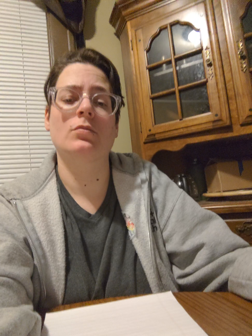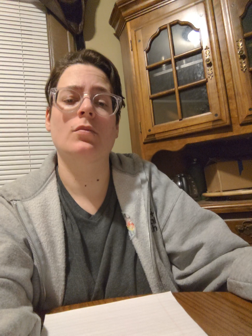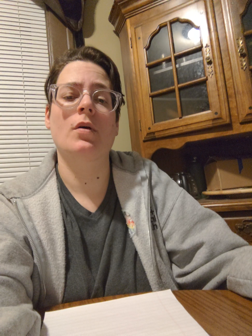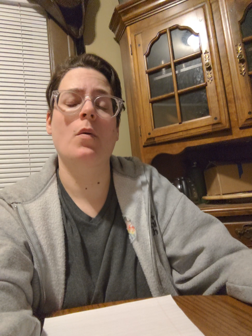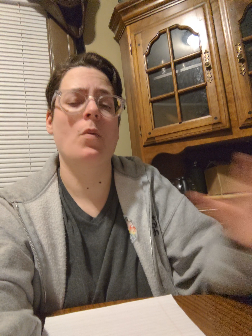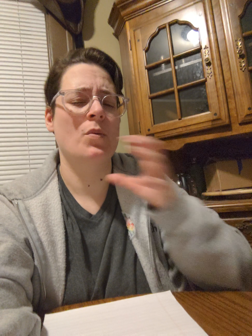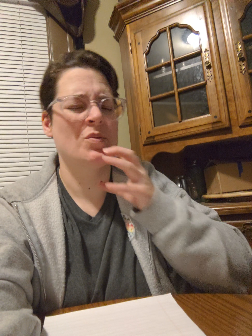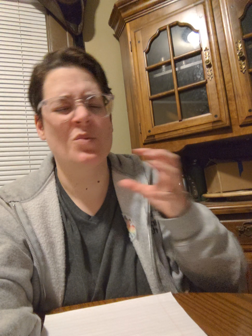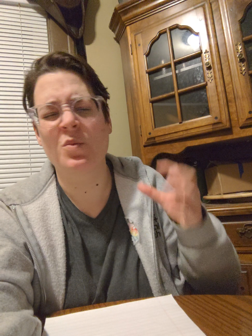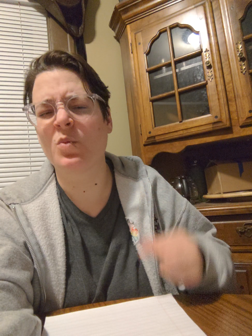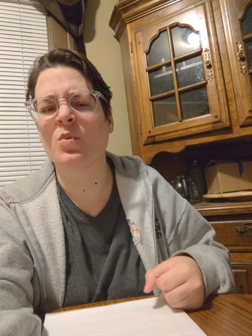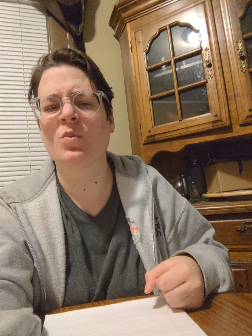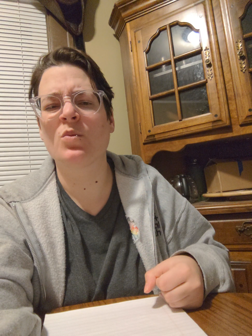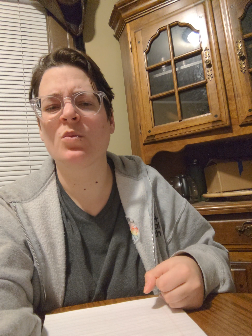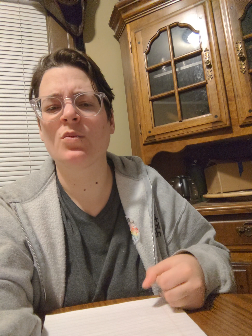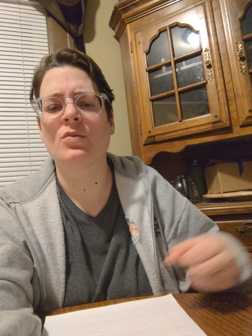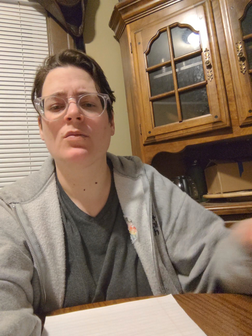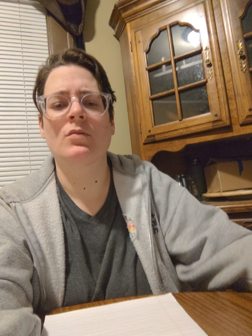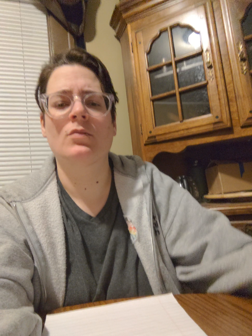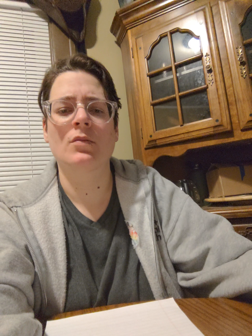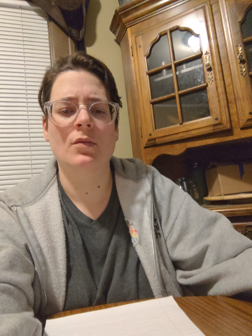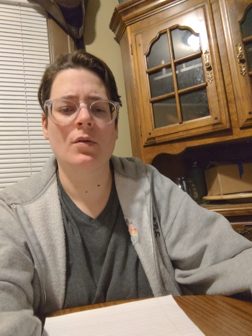old